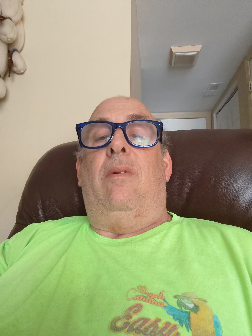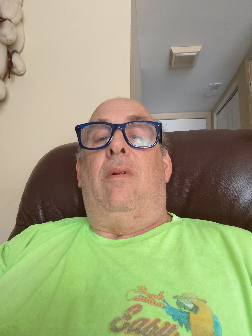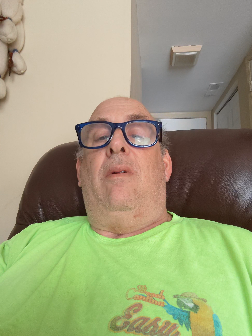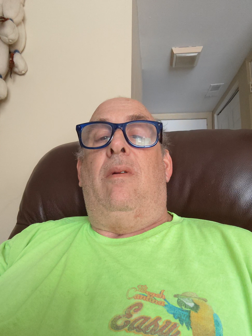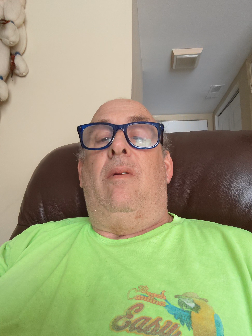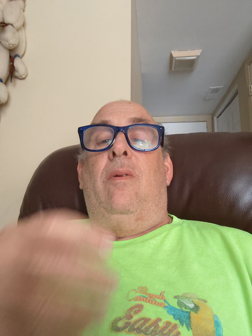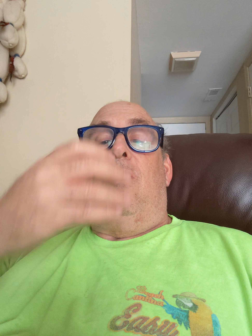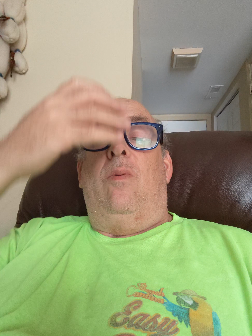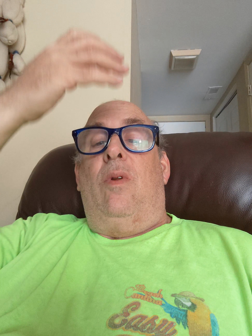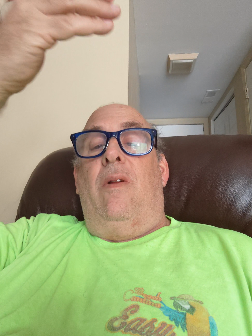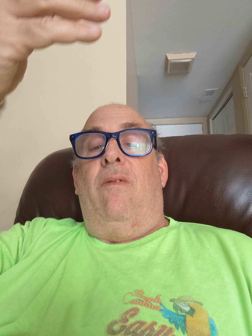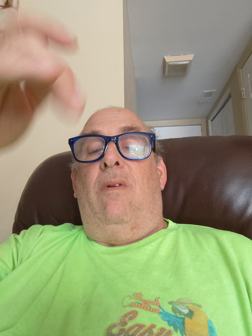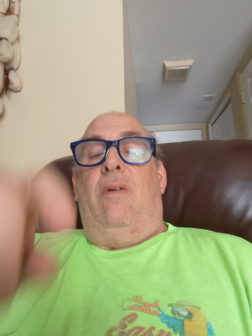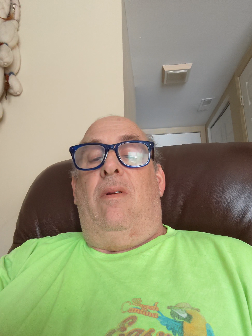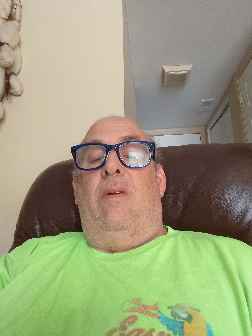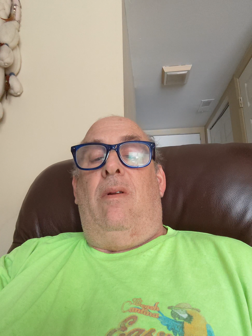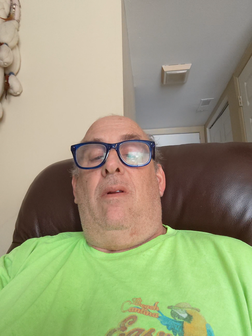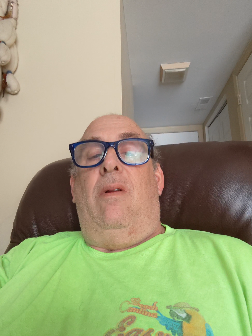giraffe